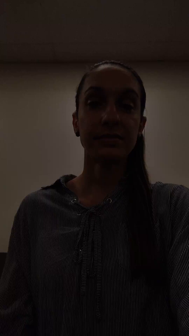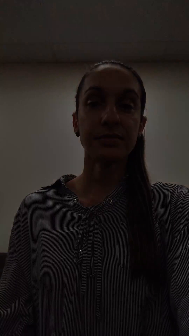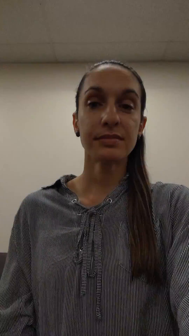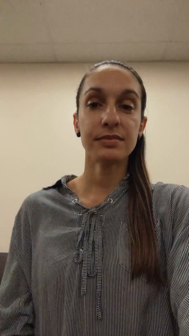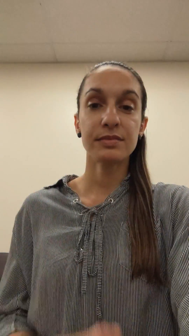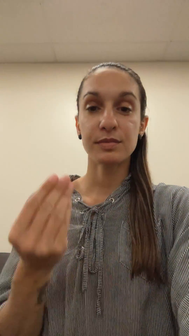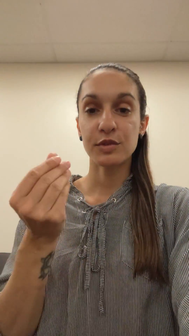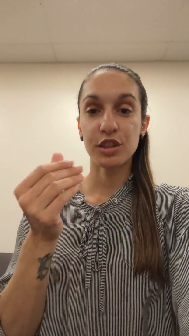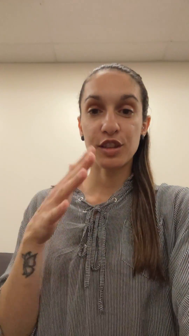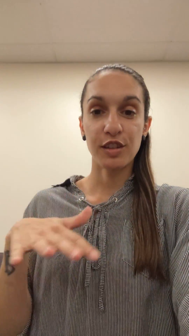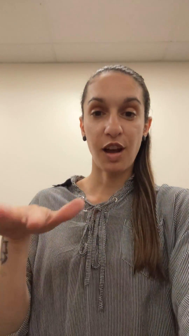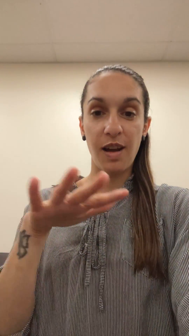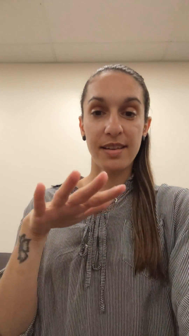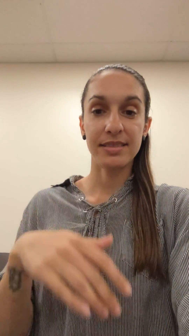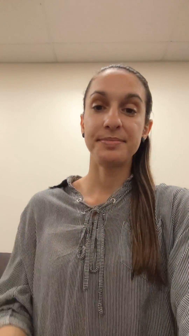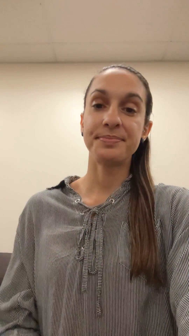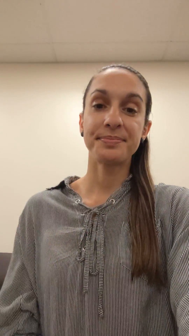garden